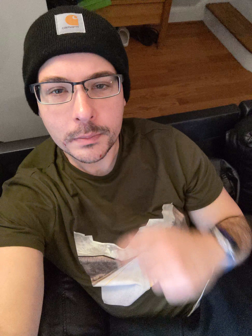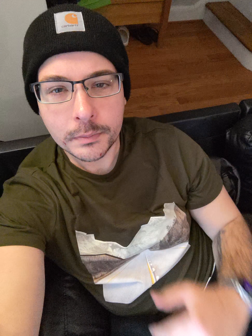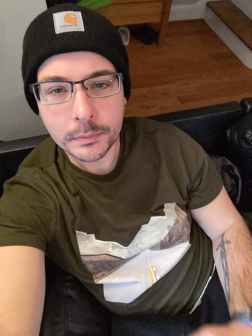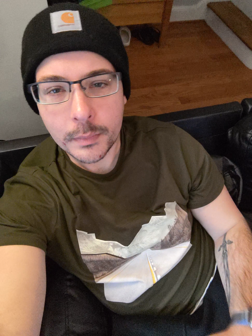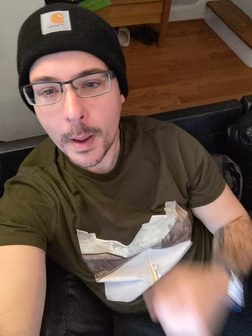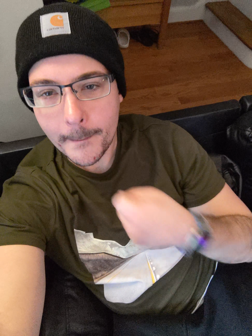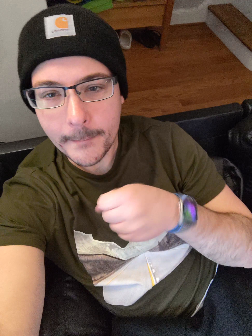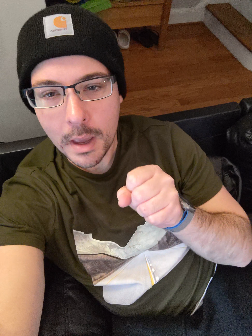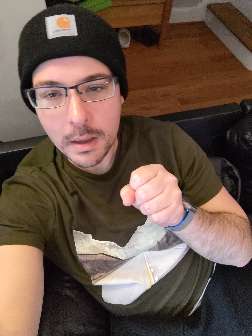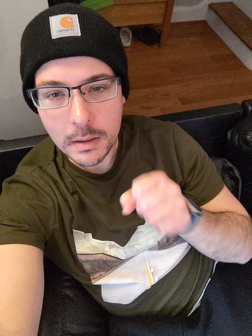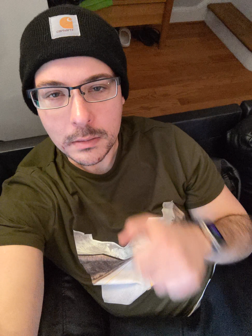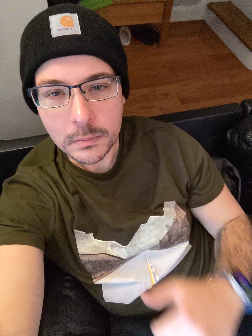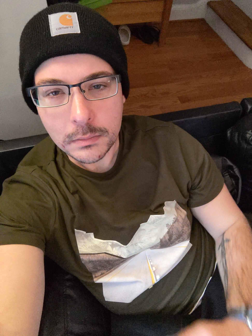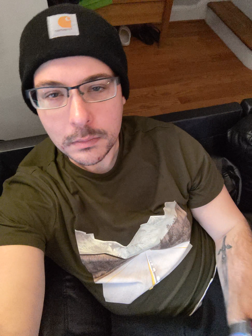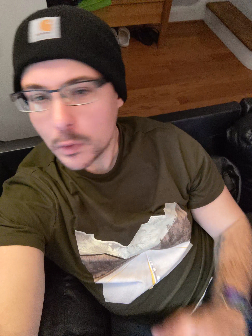make